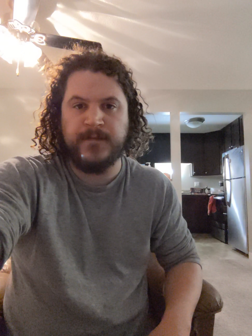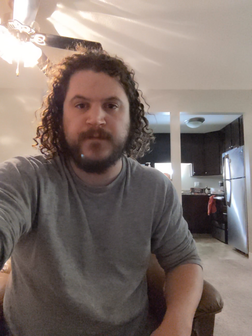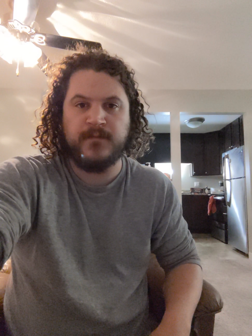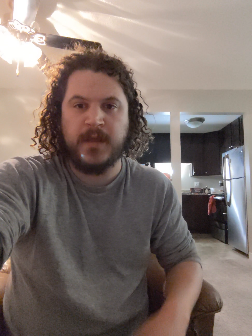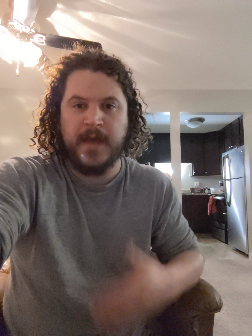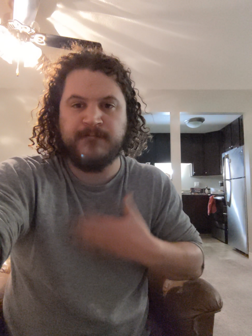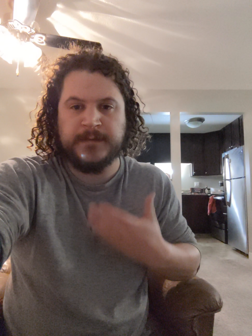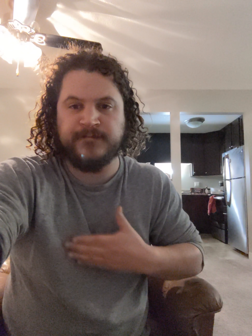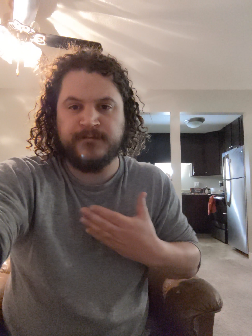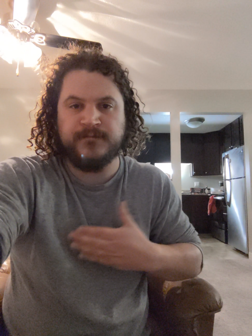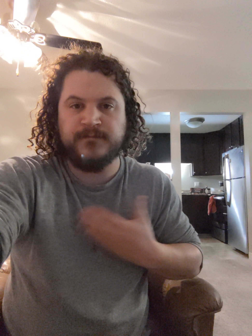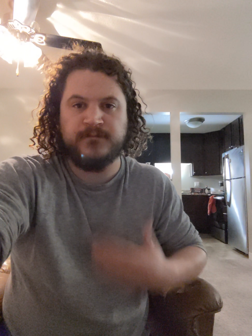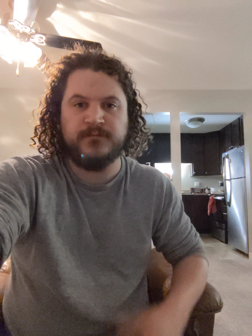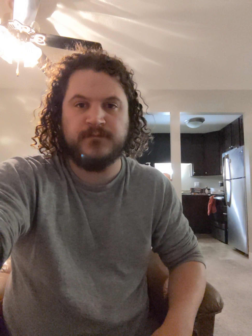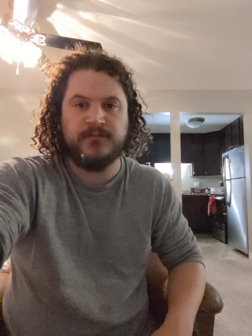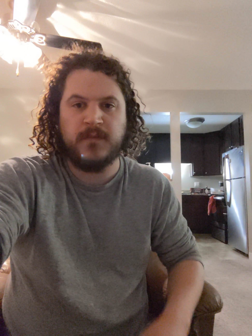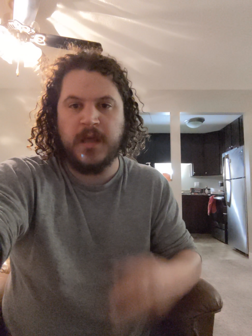happy